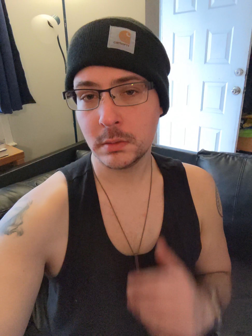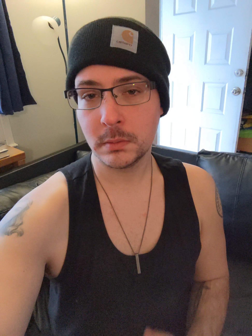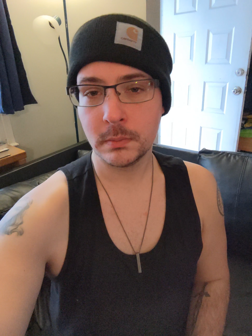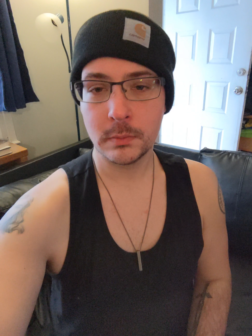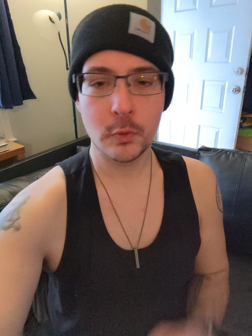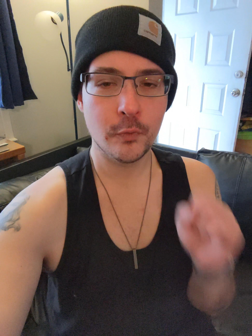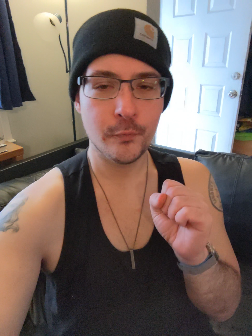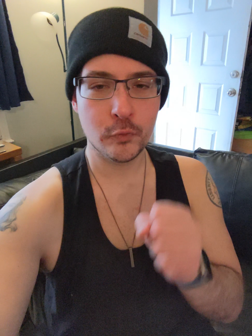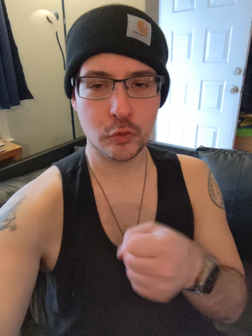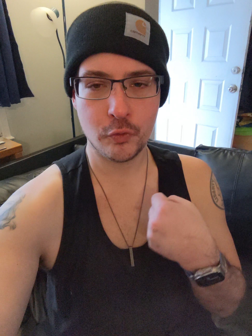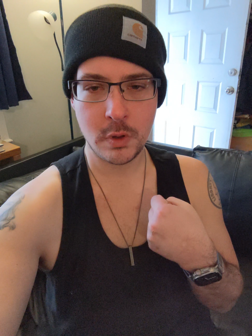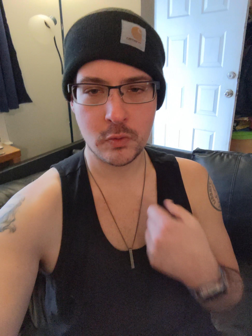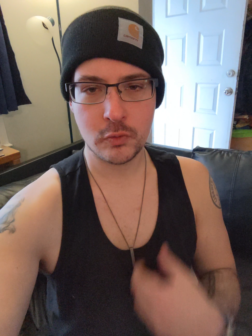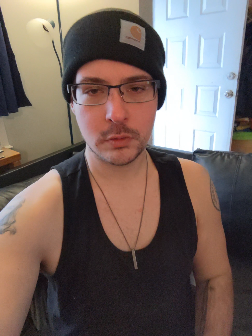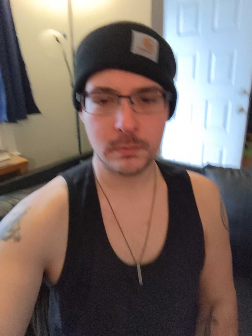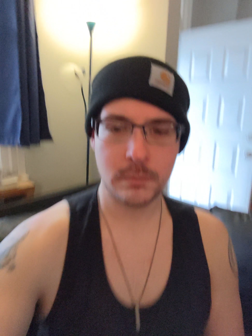refrigerator